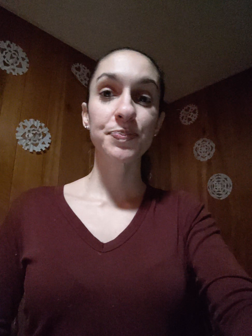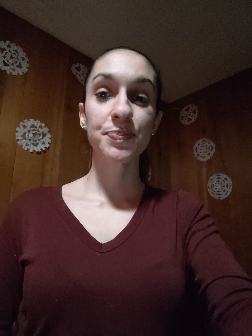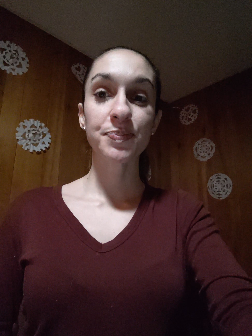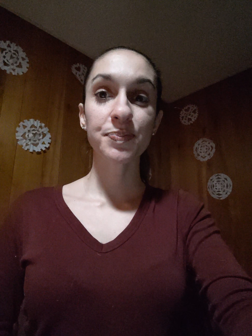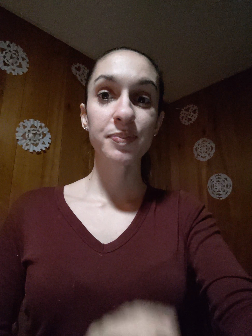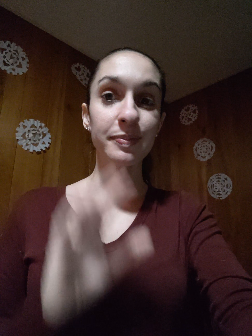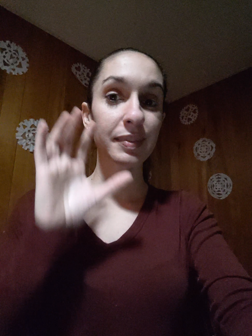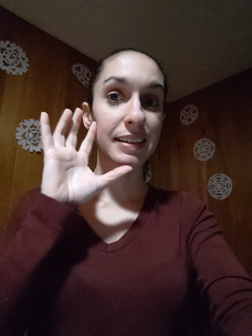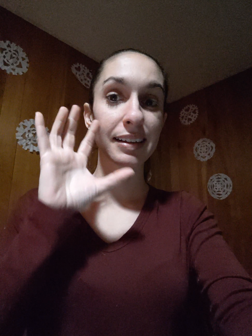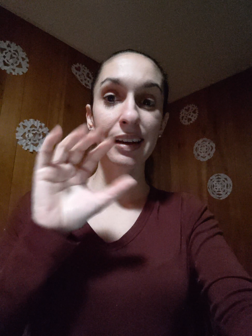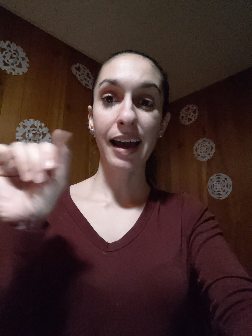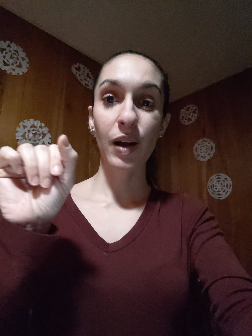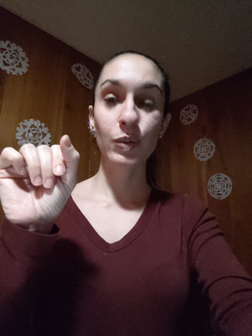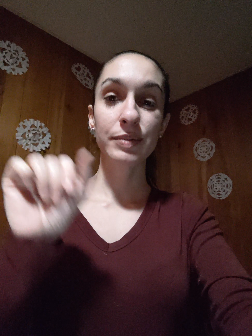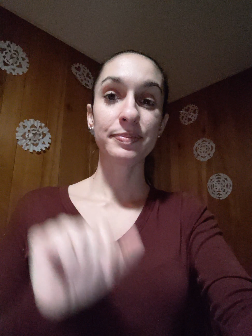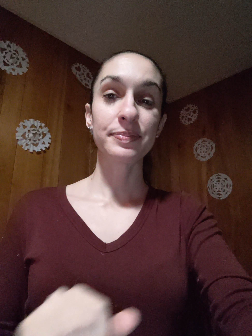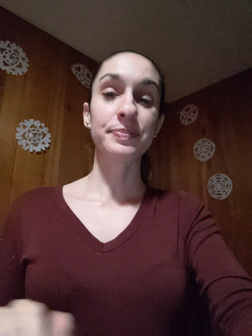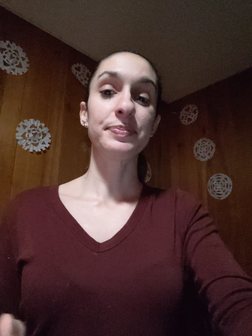loud